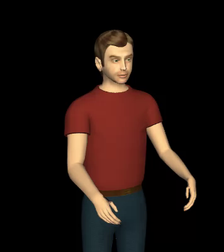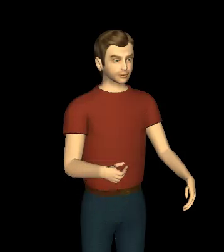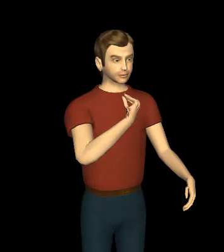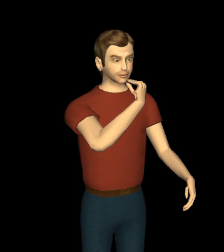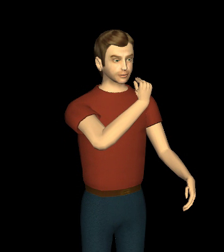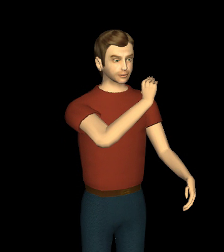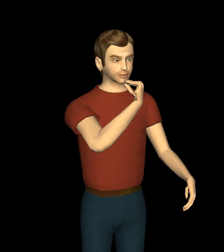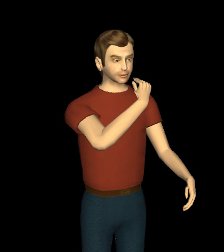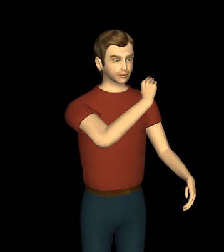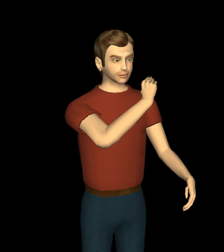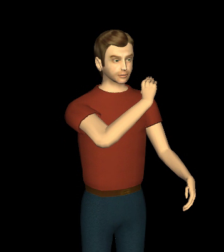شتاء